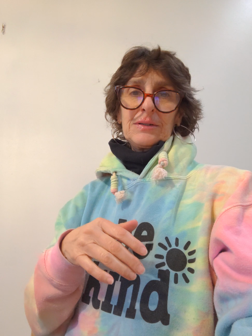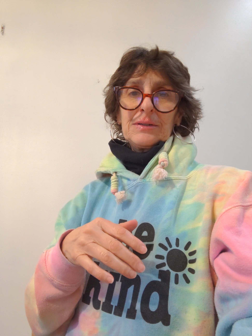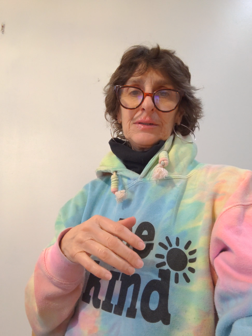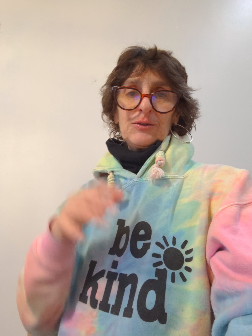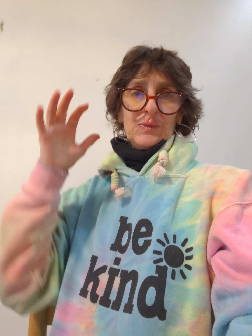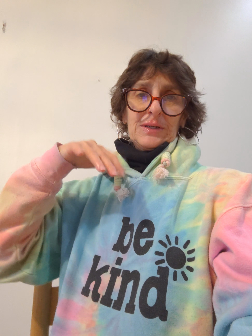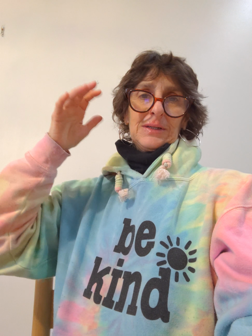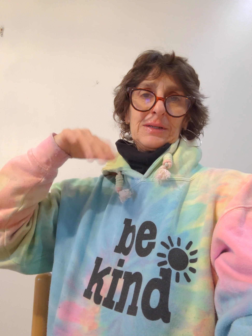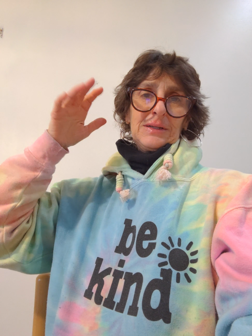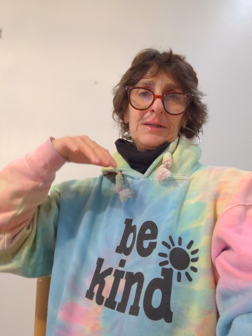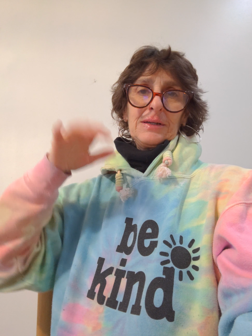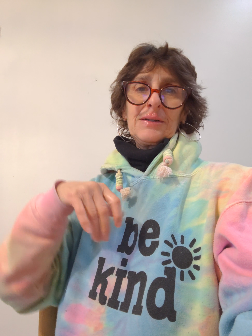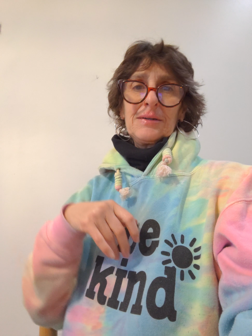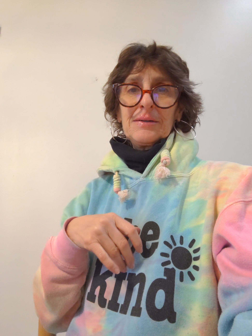rain